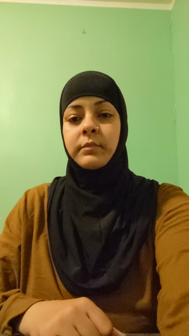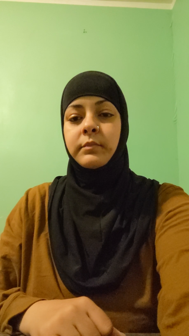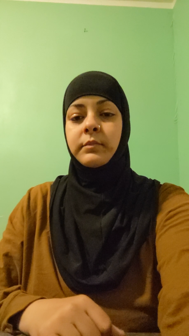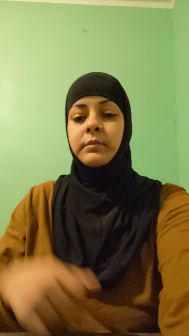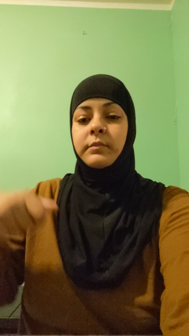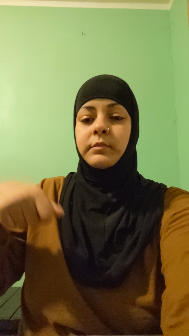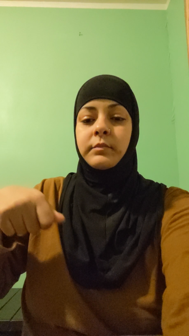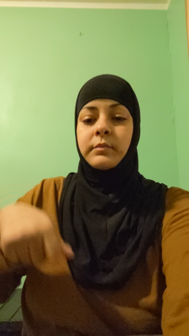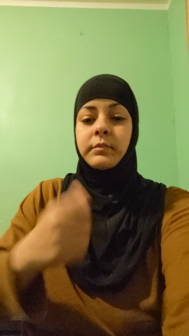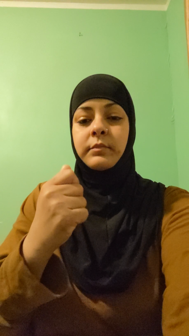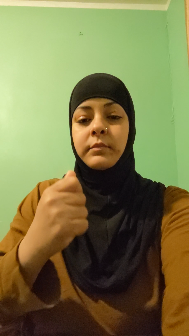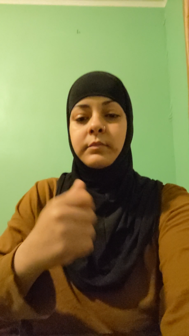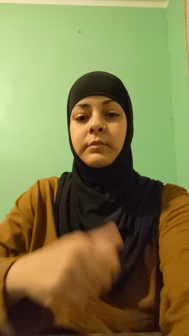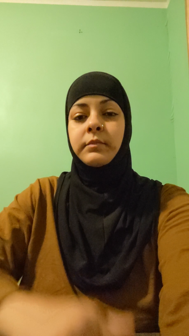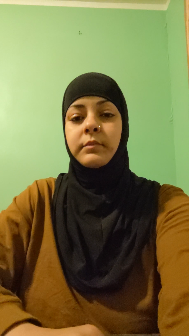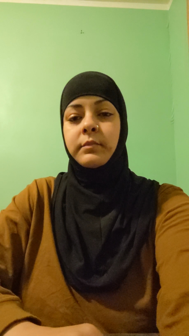shovel